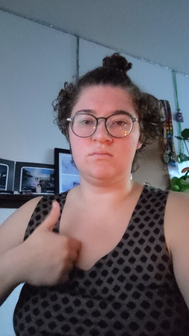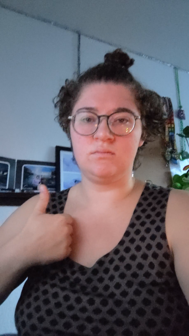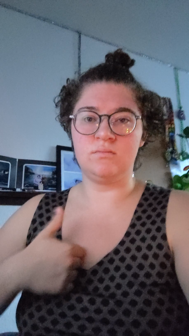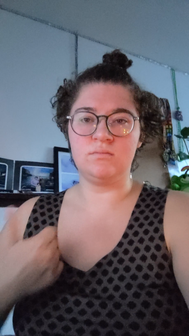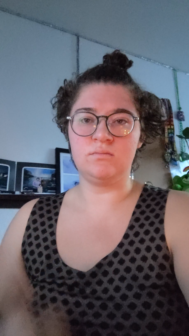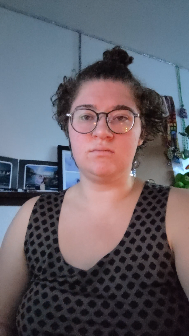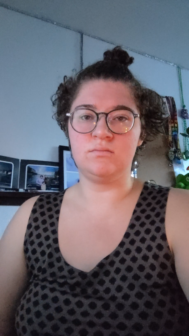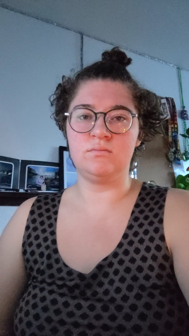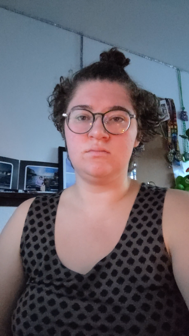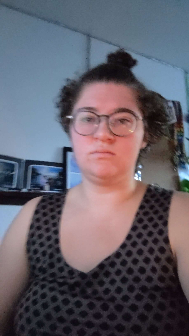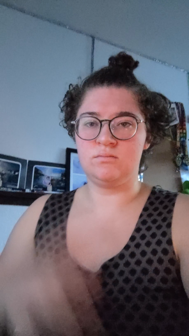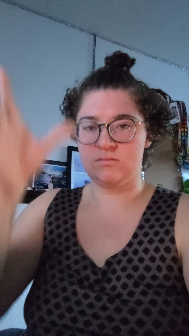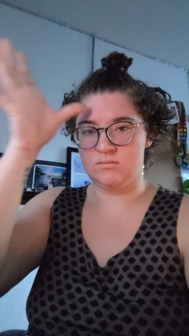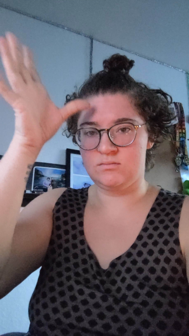daddy